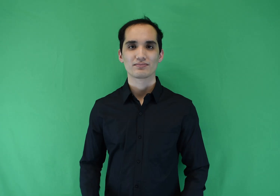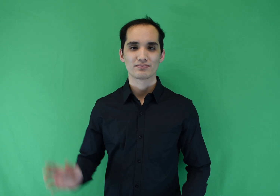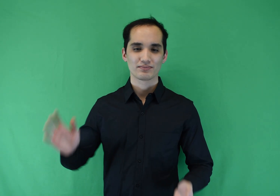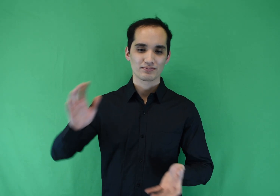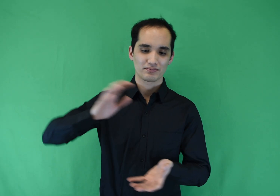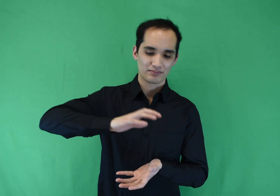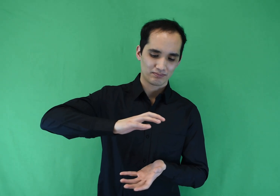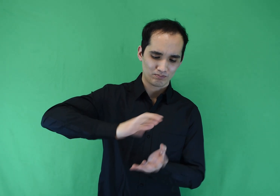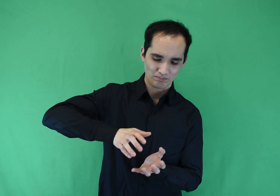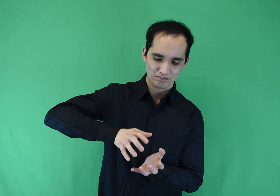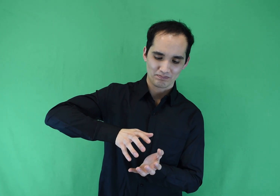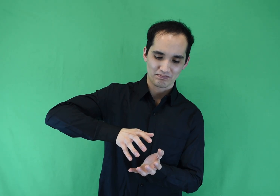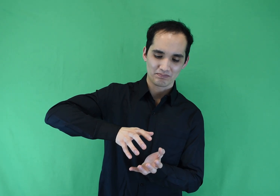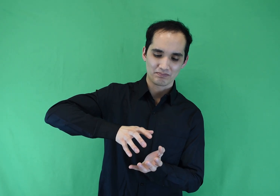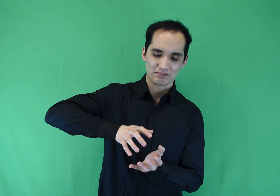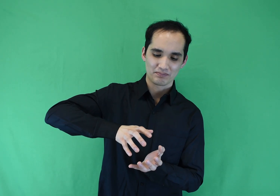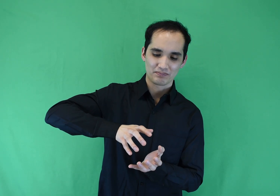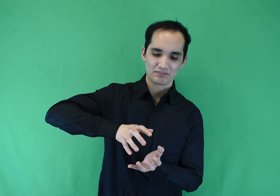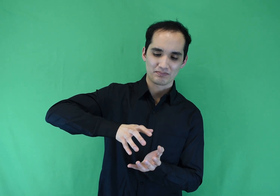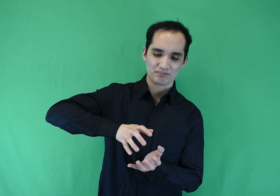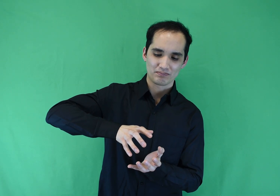presionar